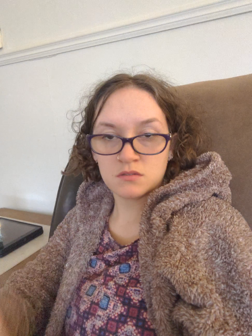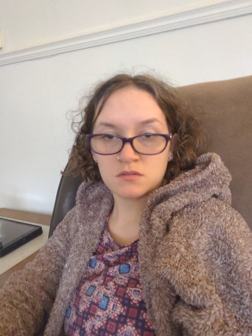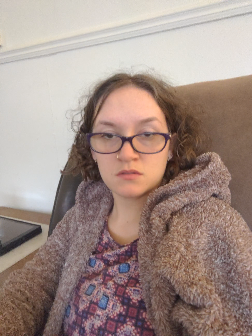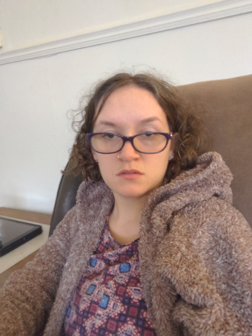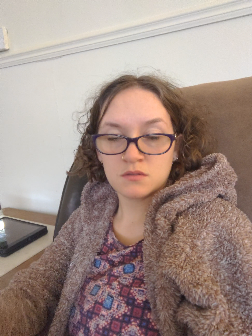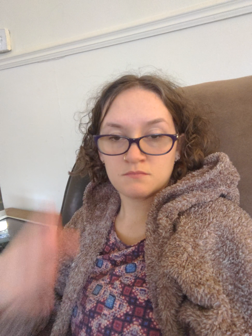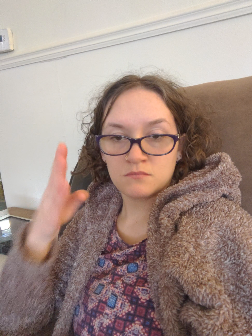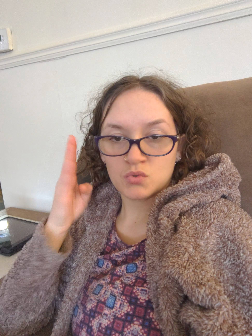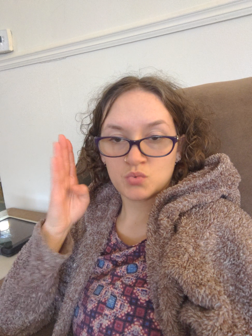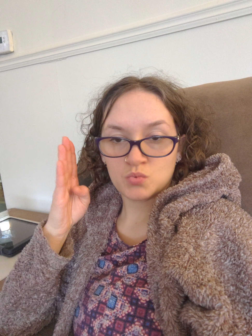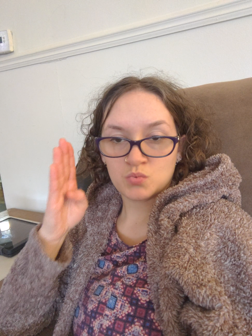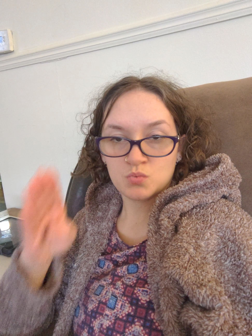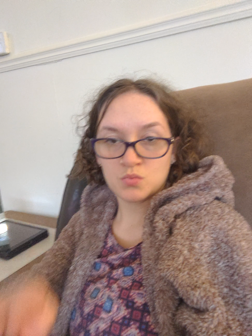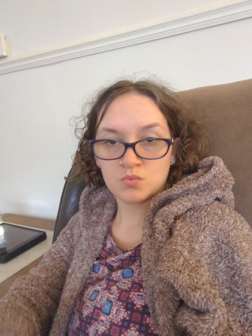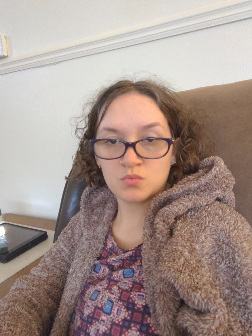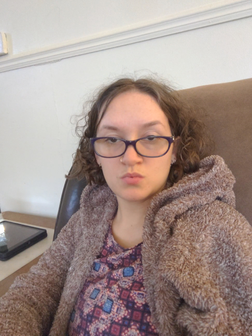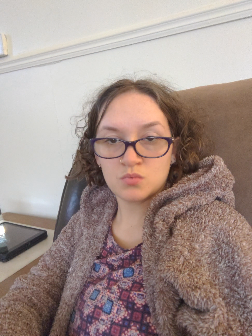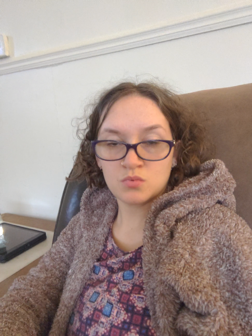blue